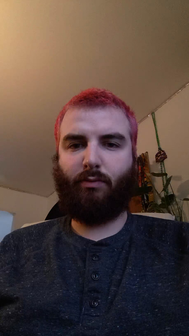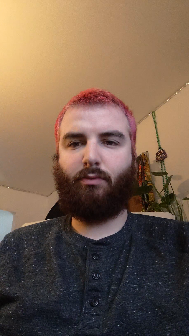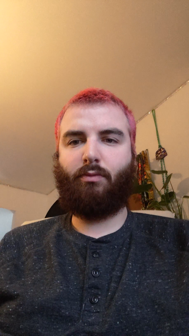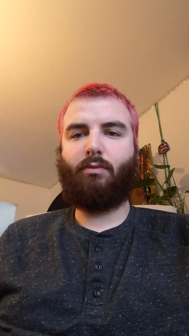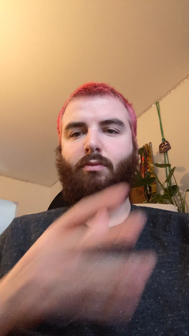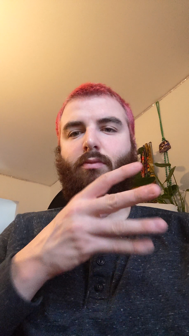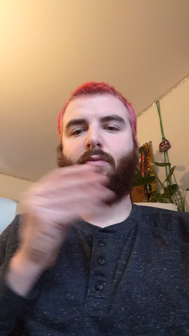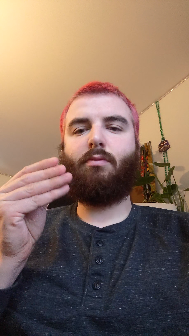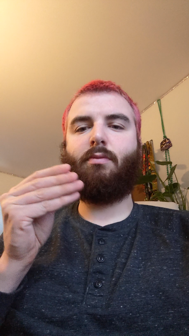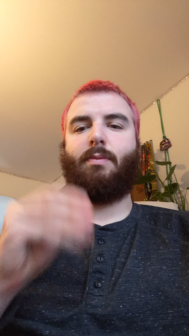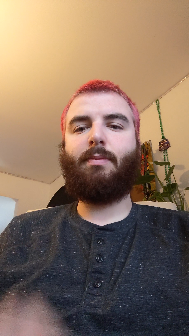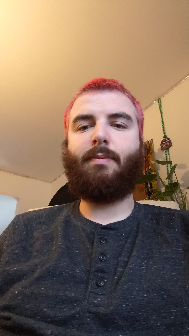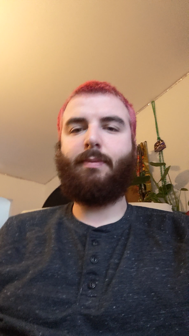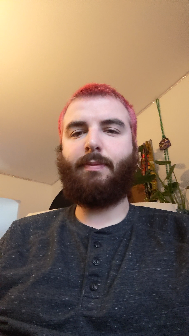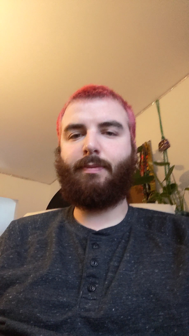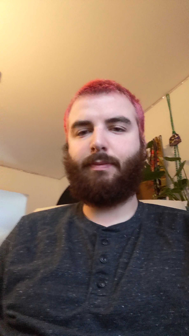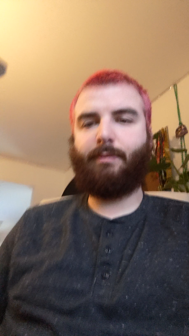and